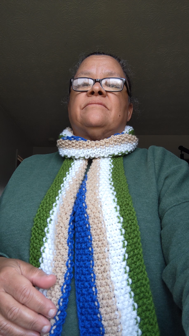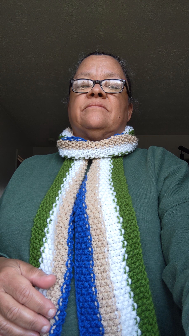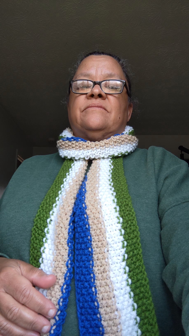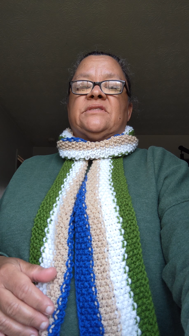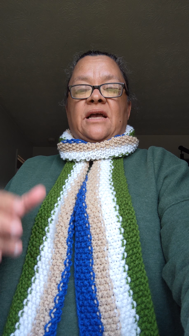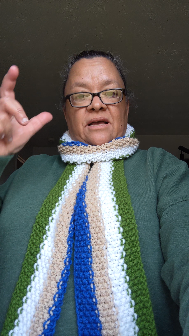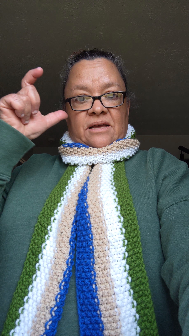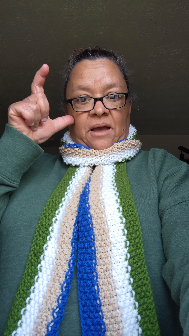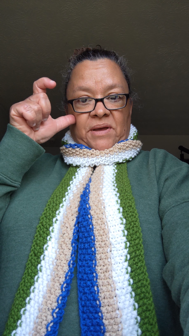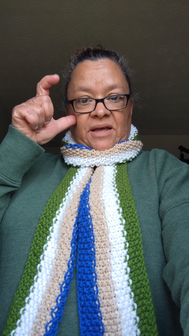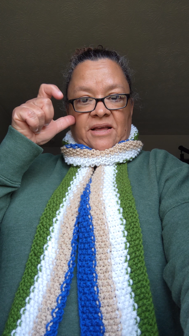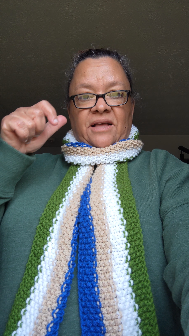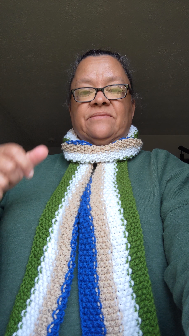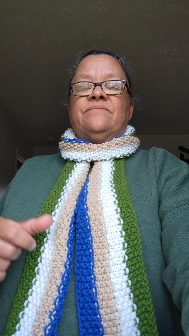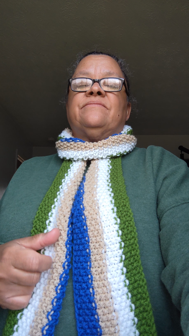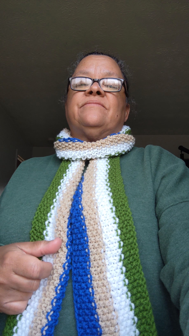camera